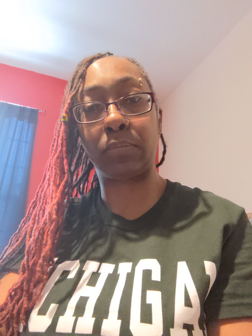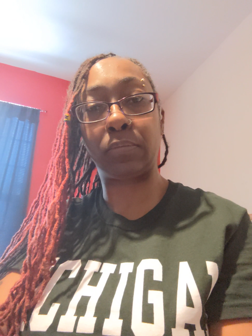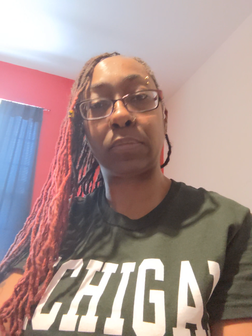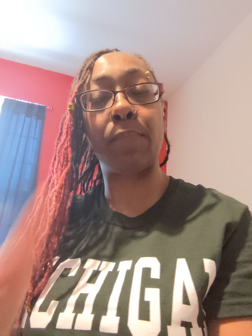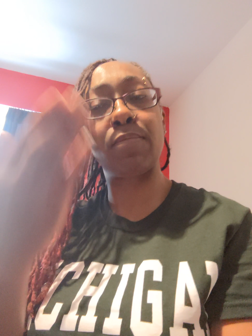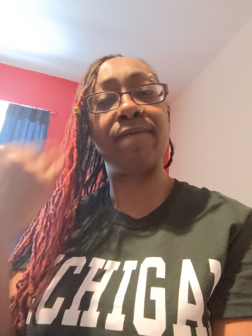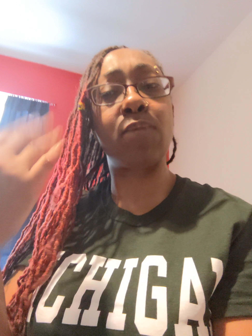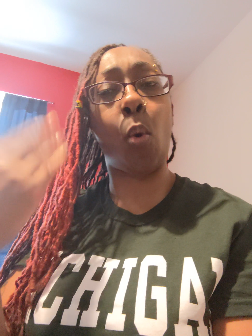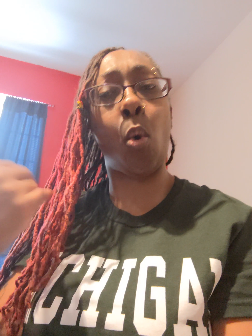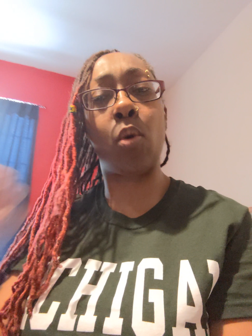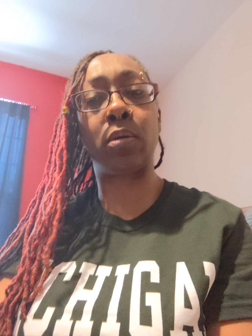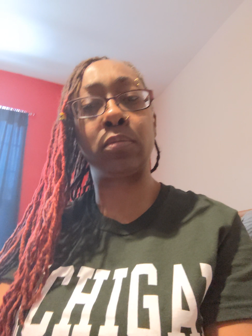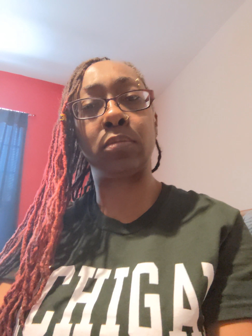before